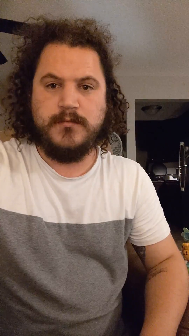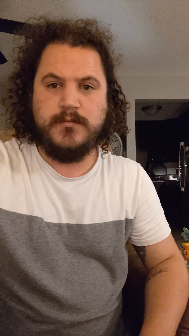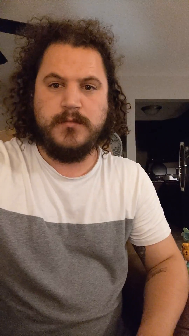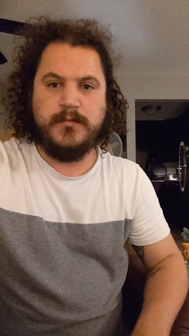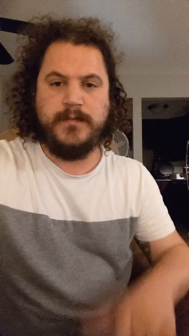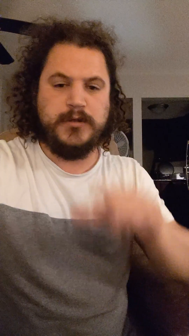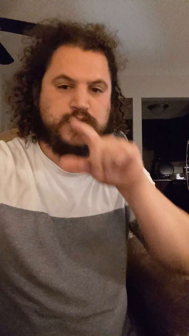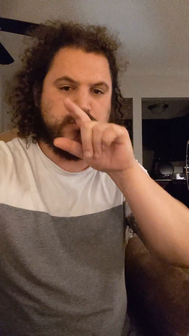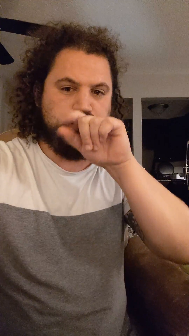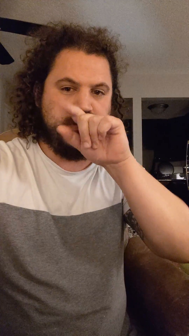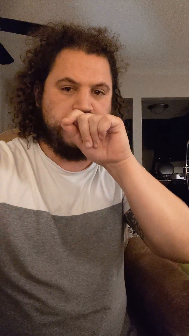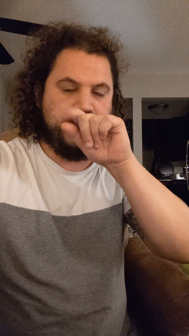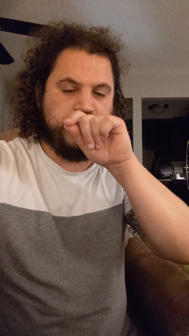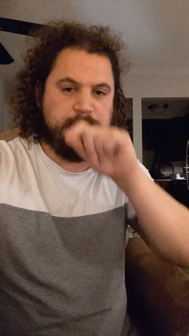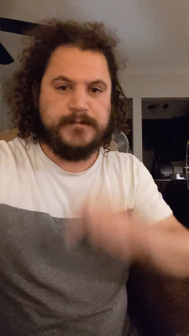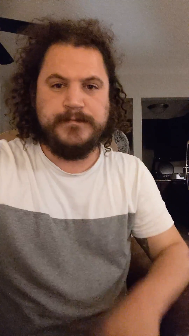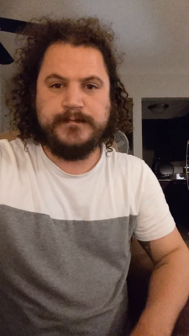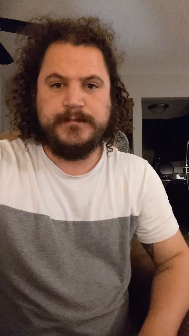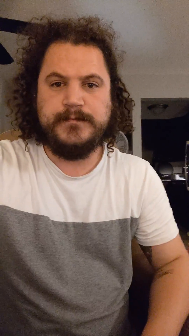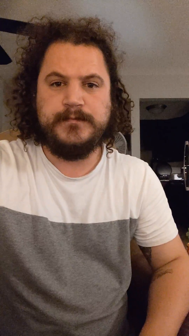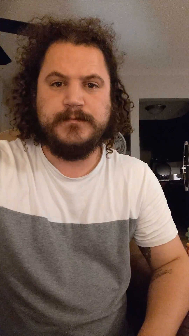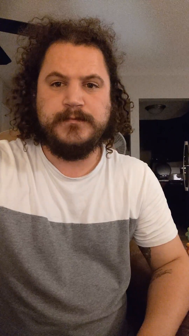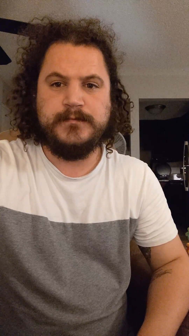chicken